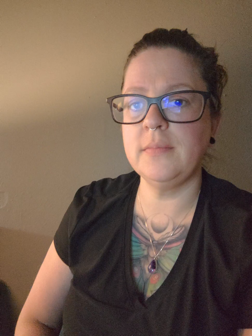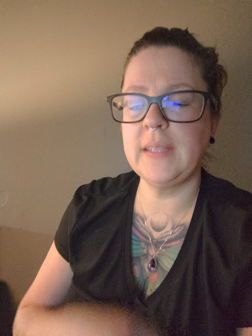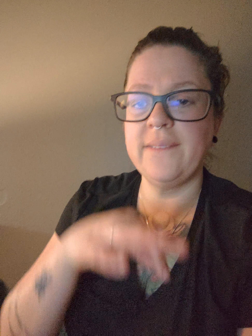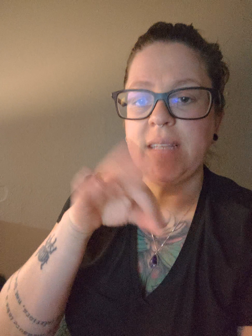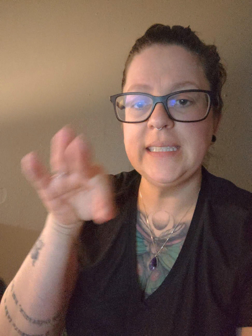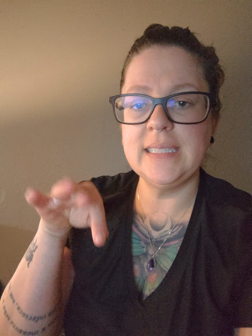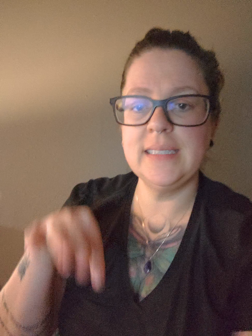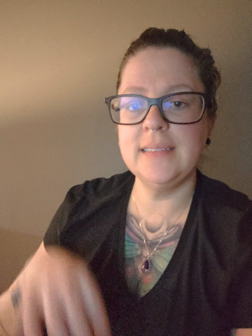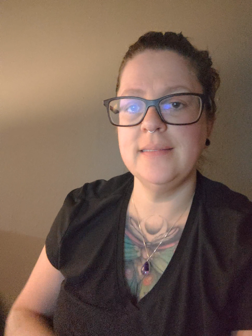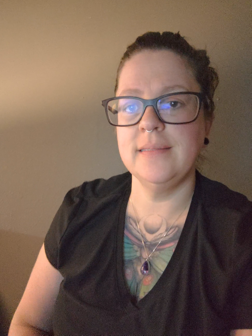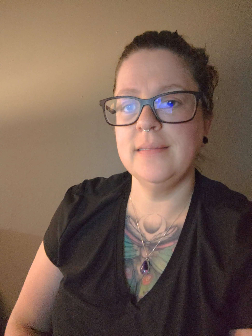feet